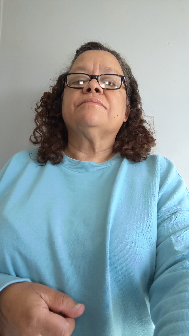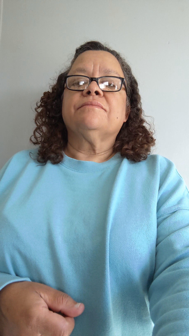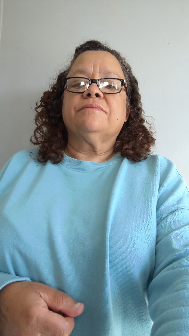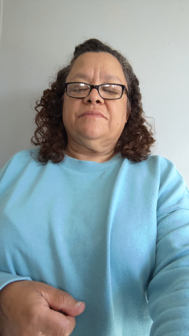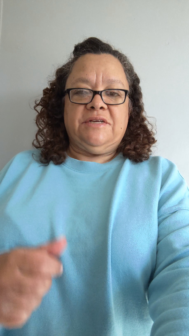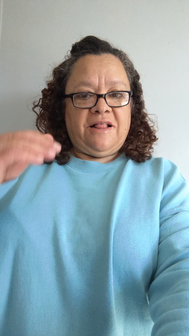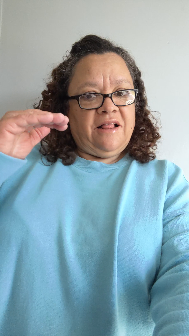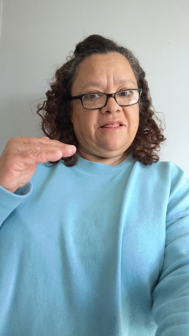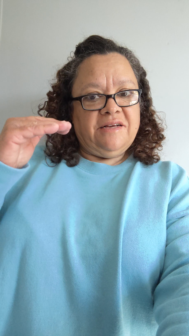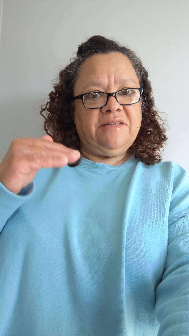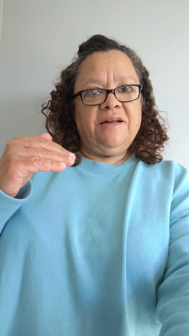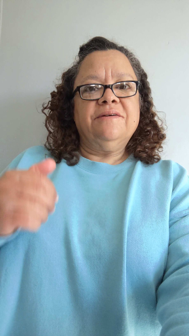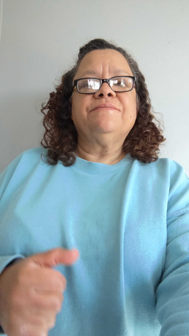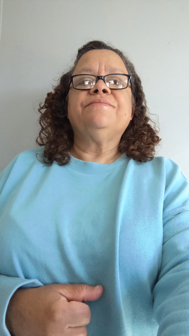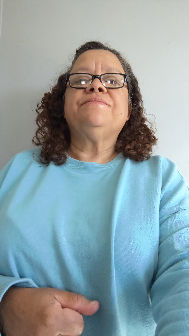little